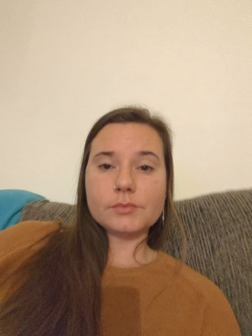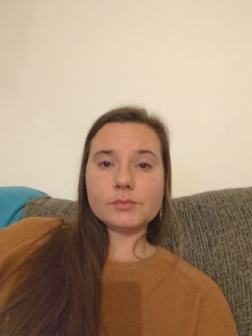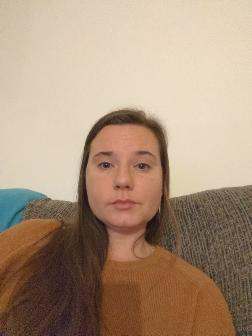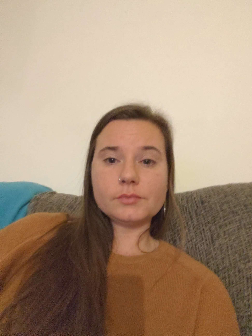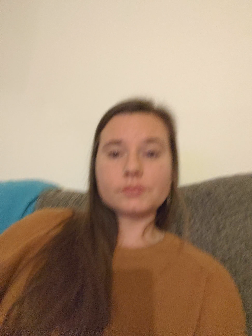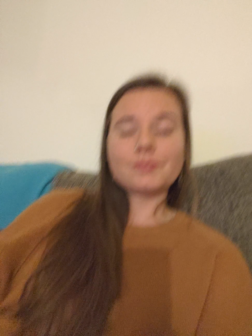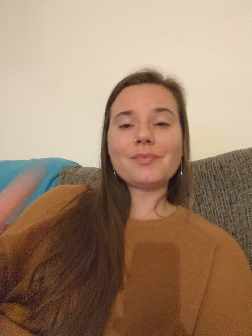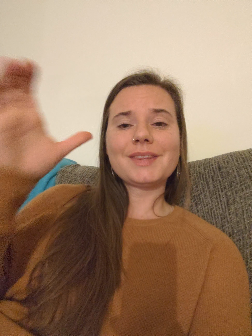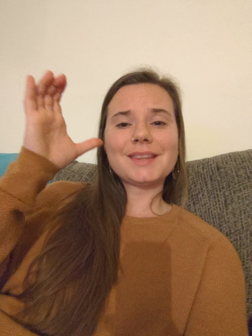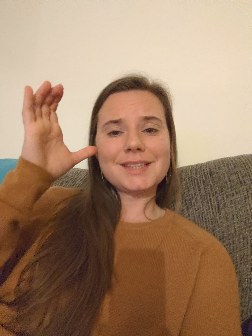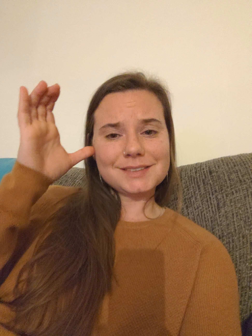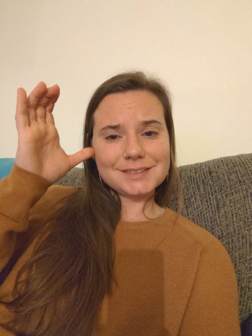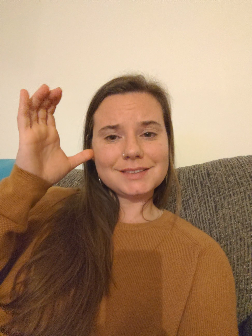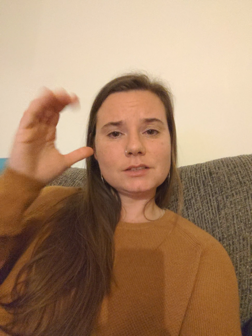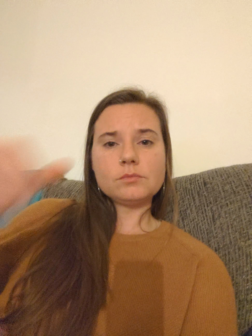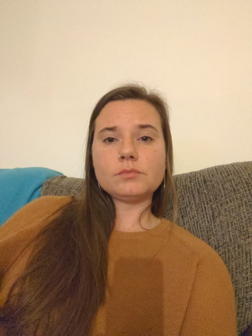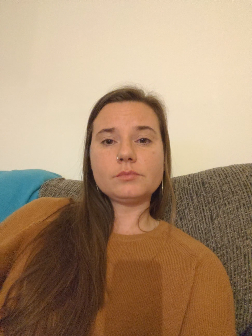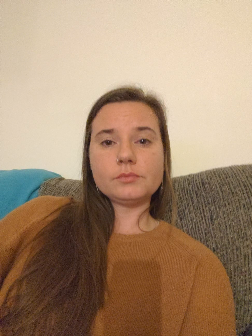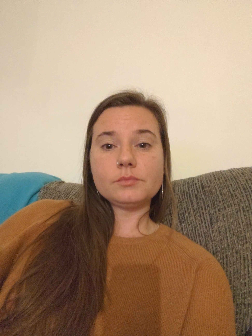listen